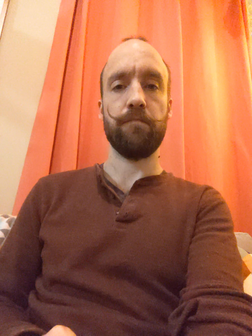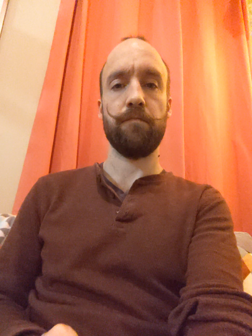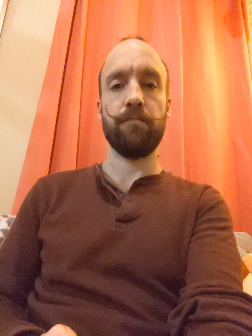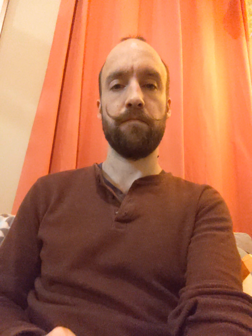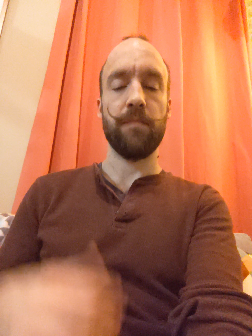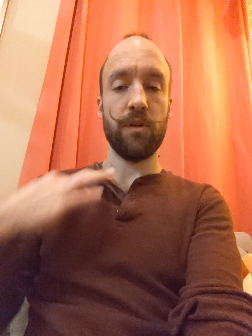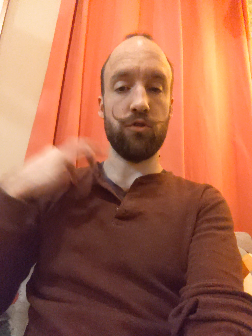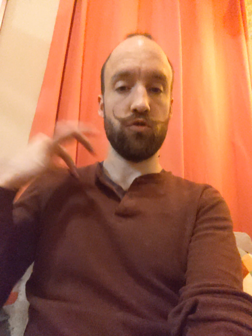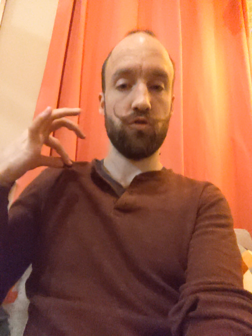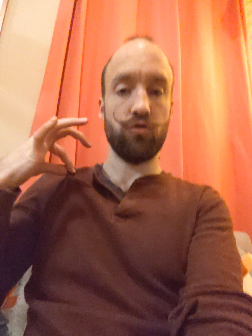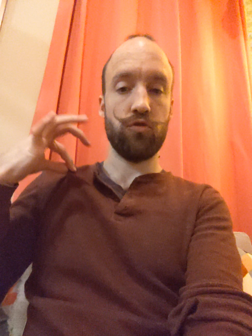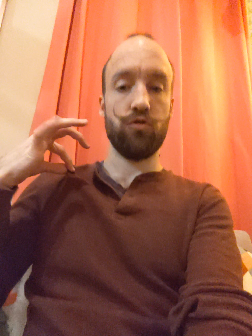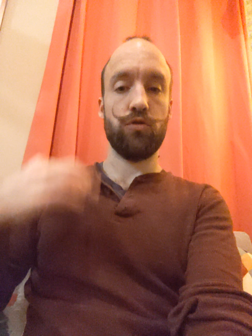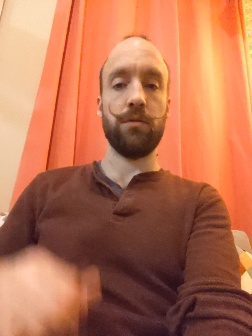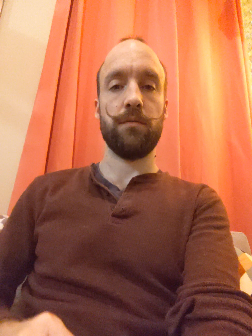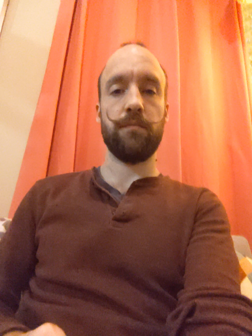shirt